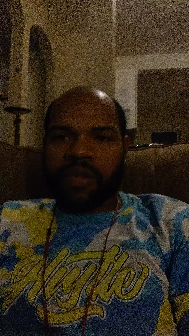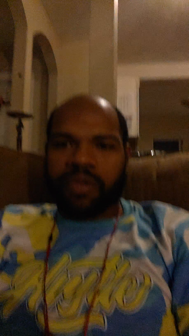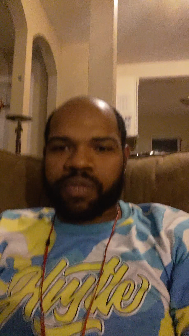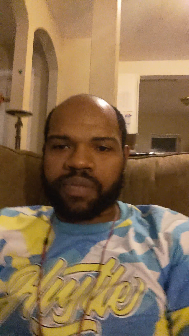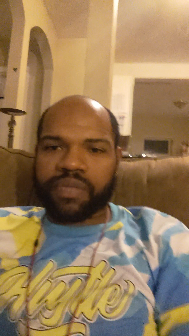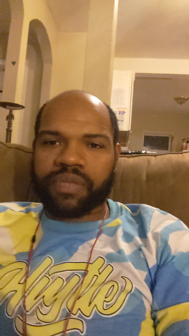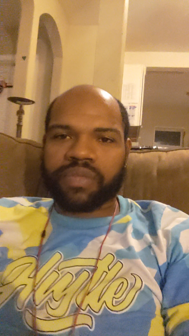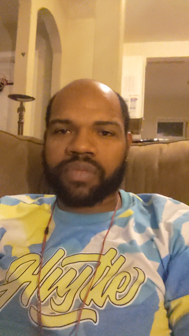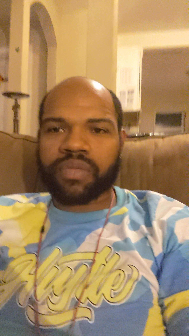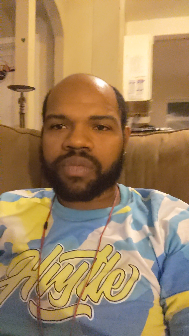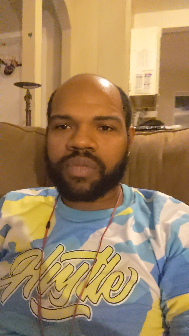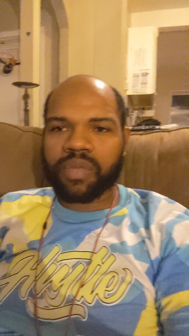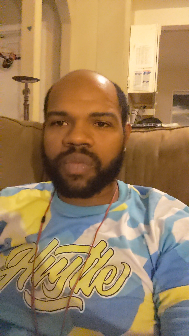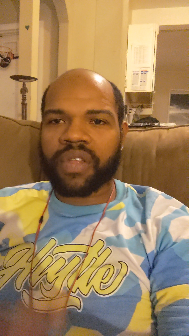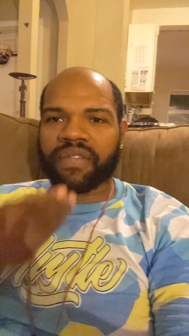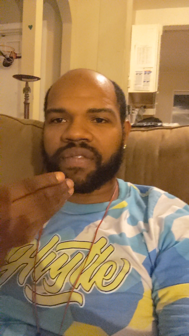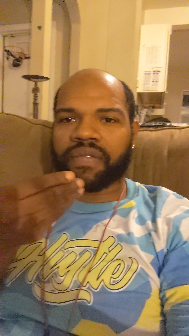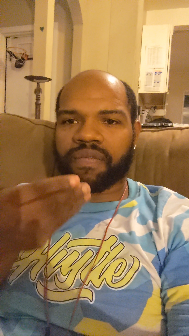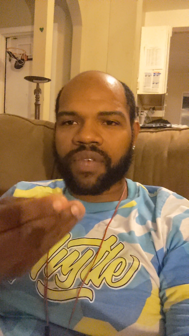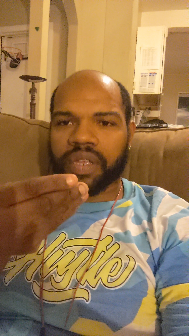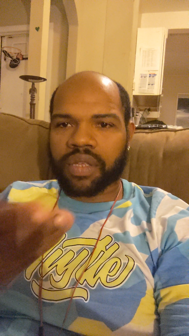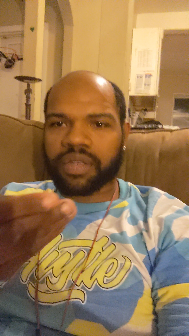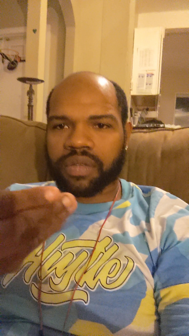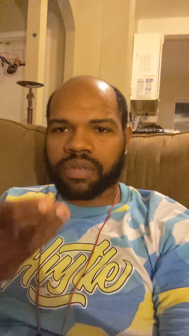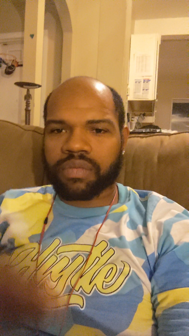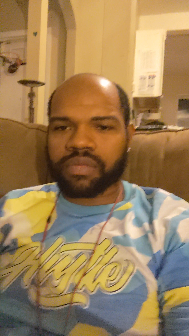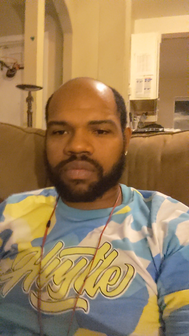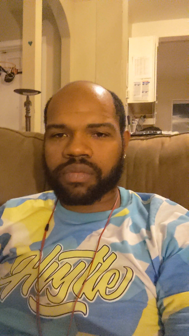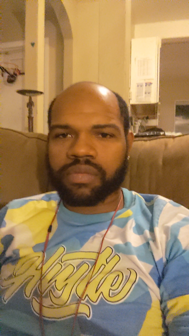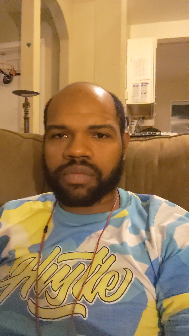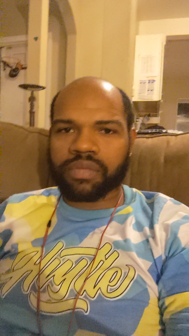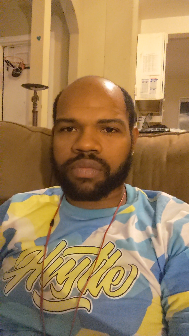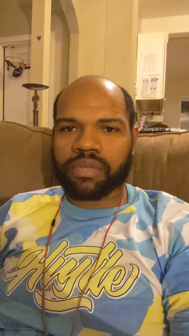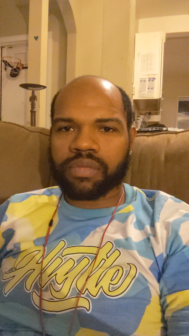feed